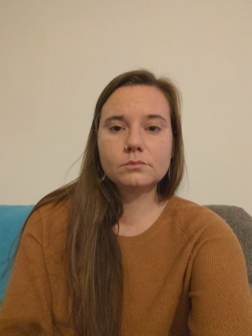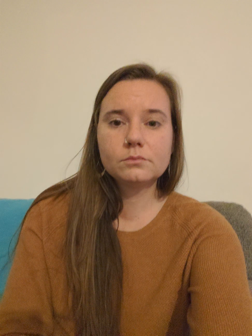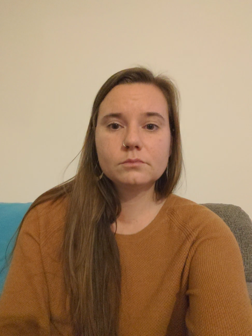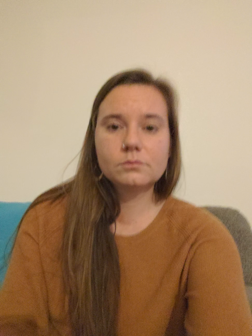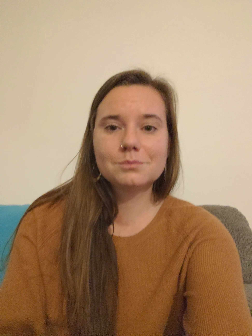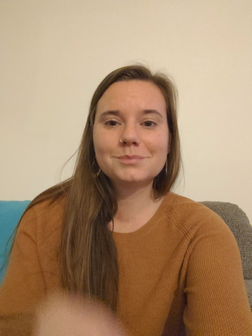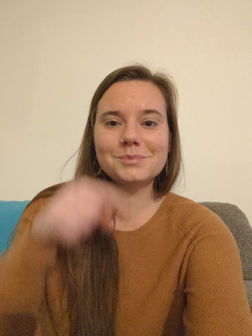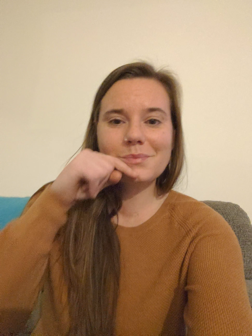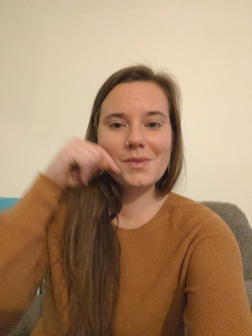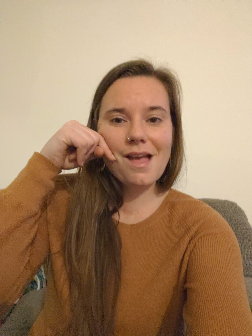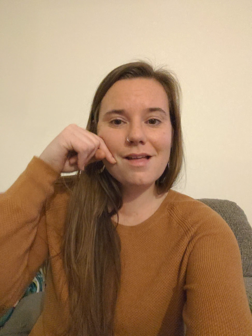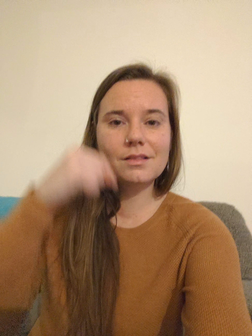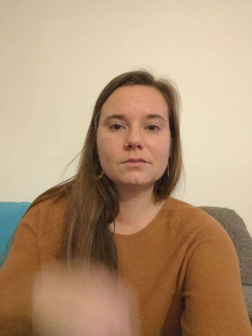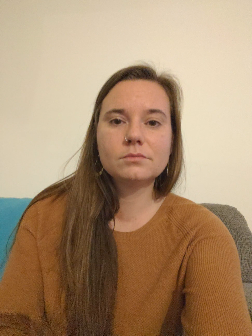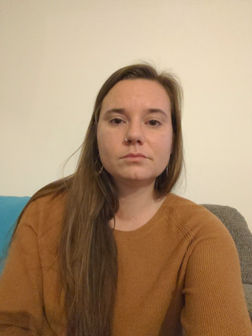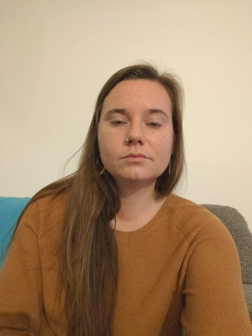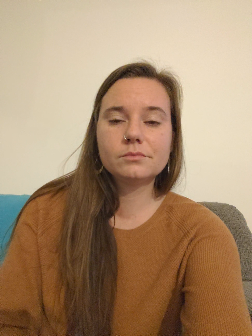smile